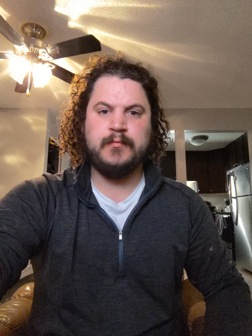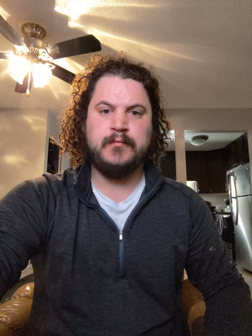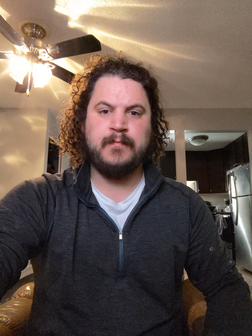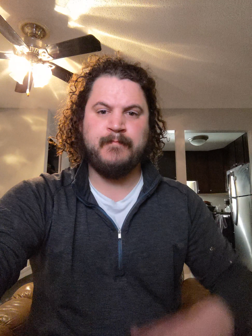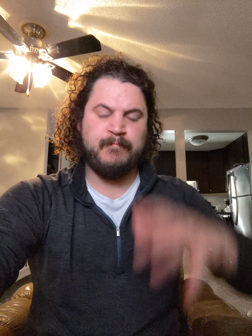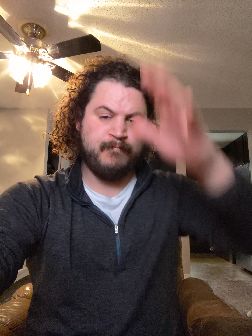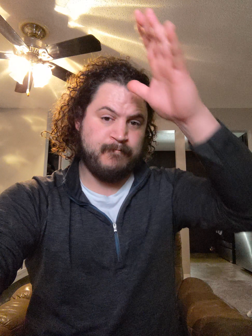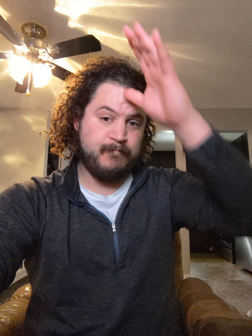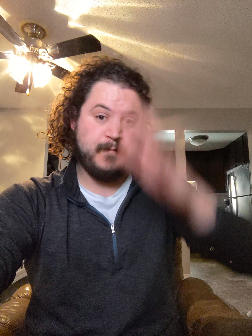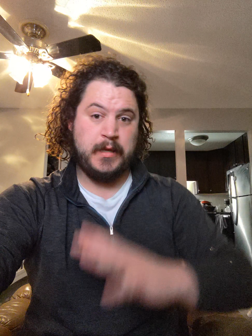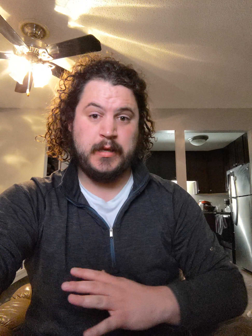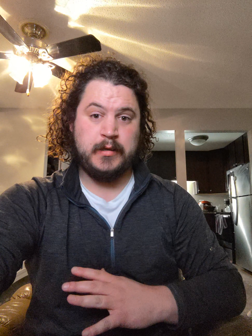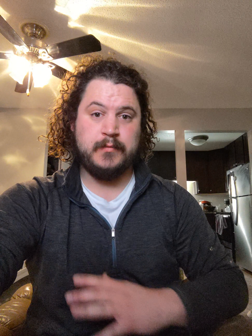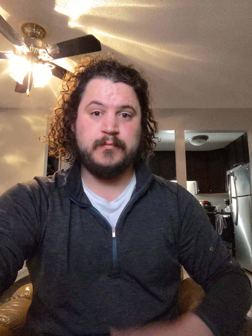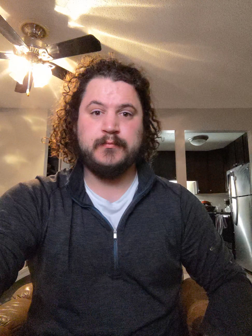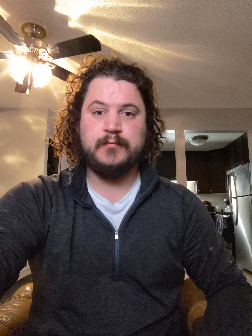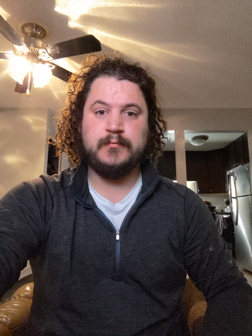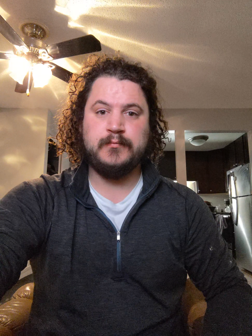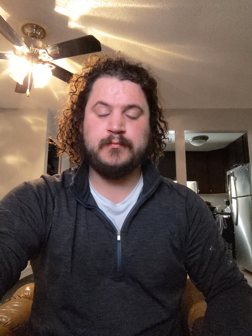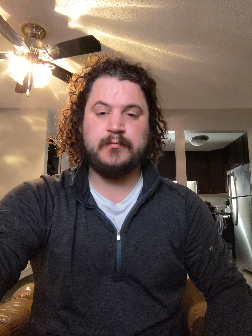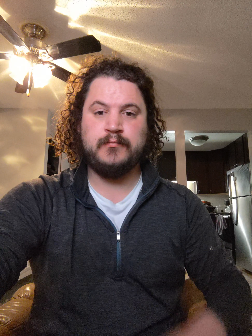man